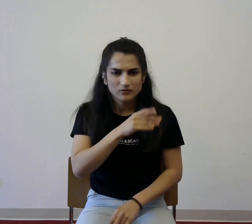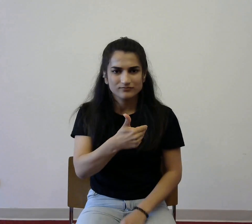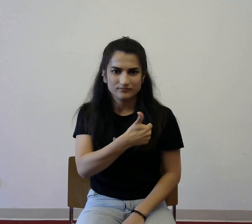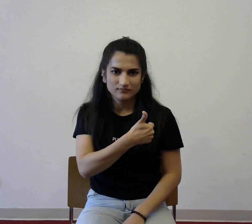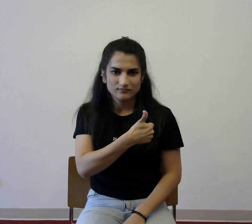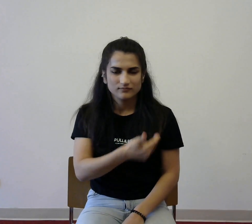istəmək